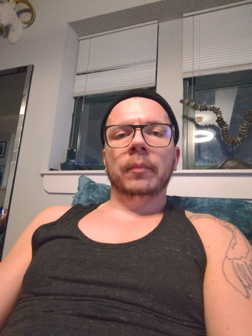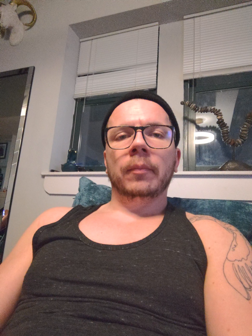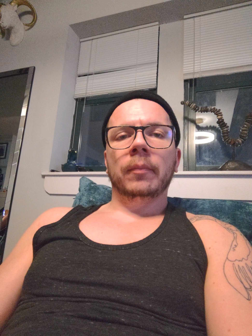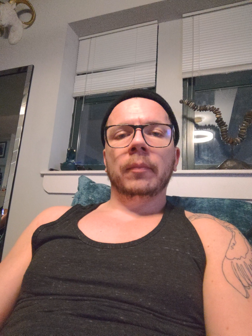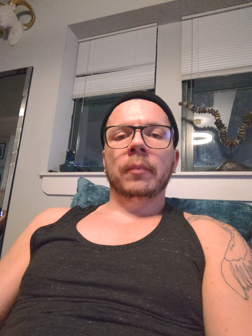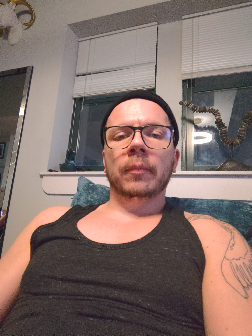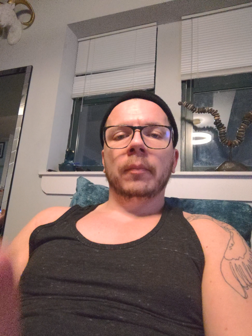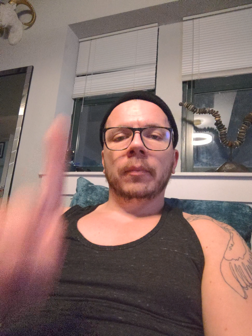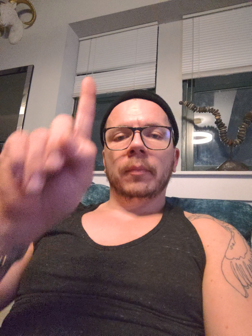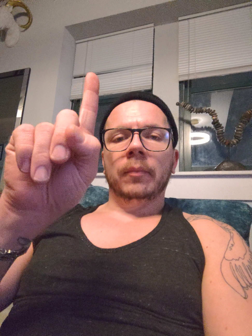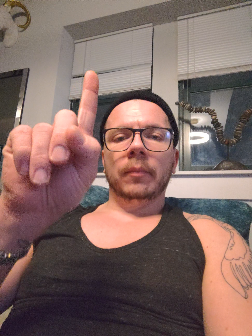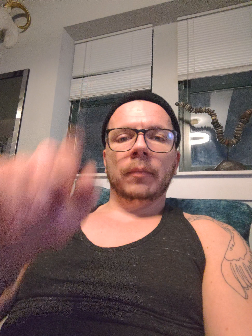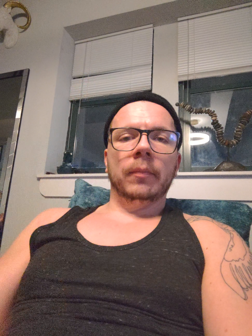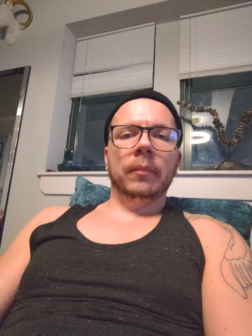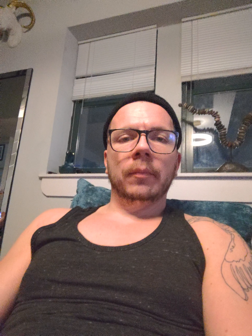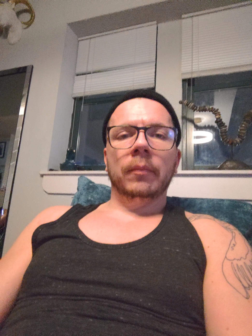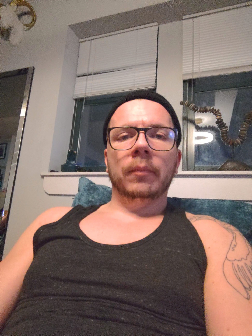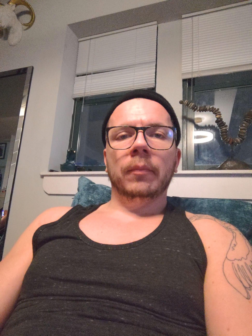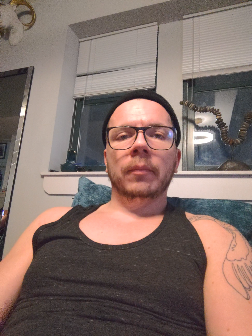up